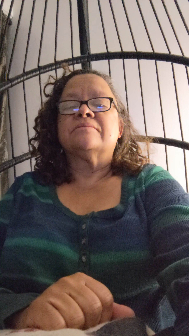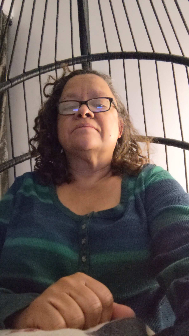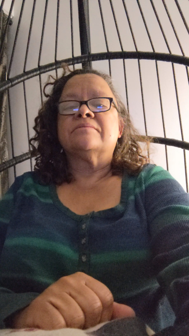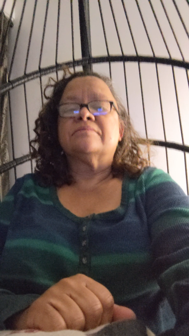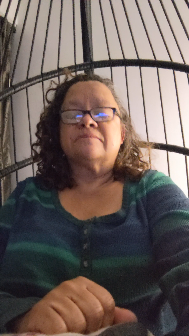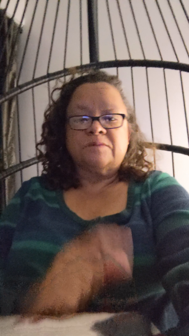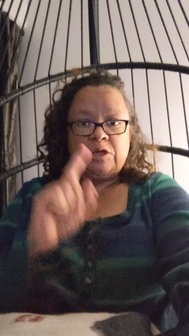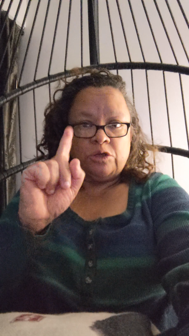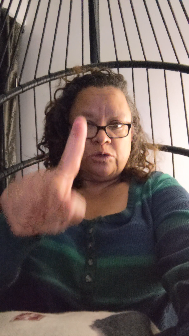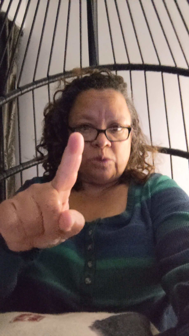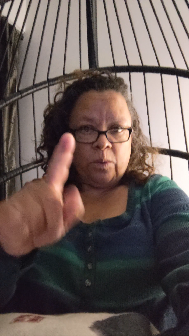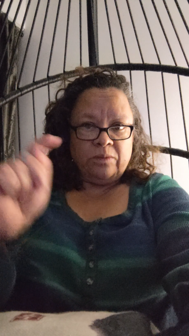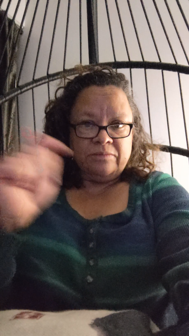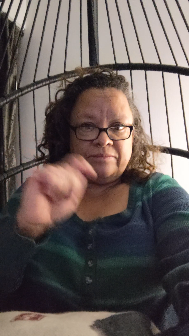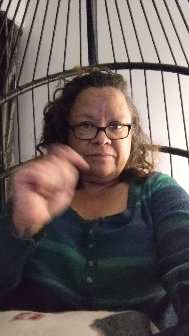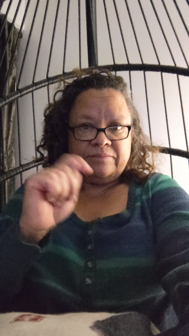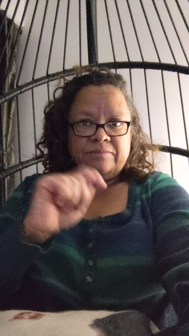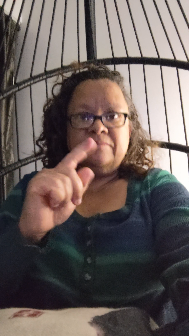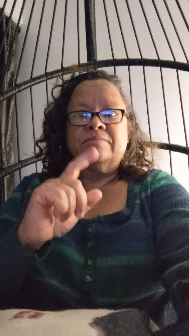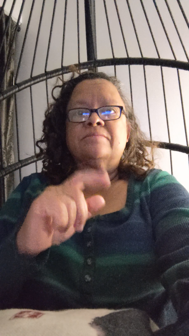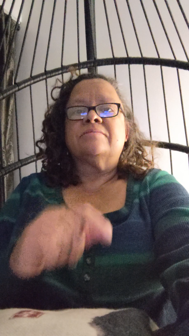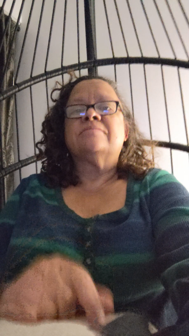go potty